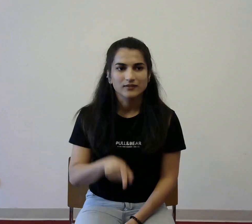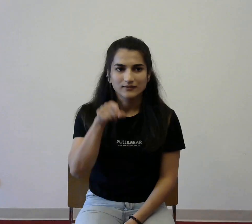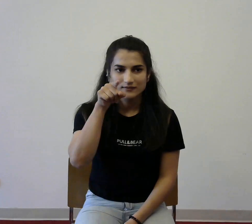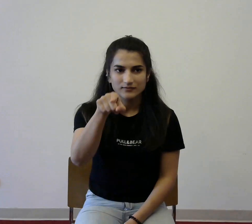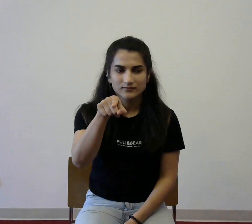siz